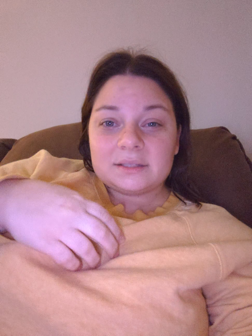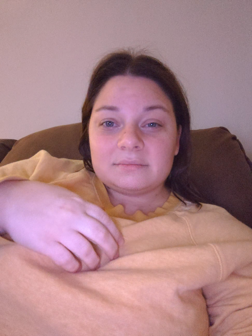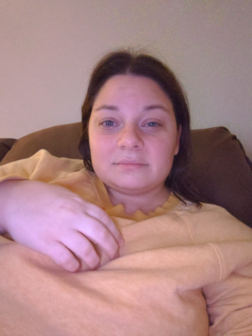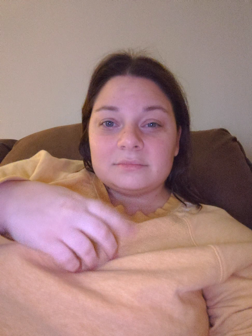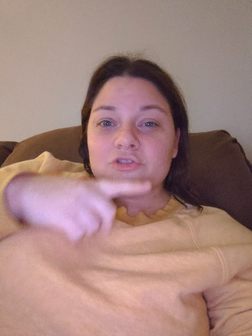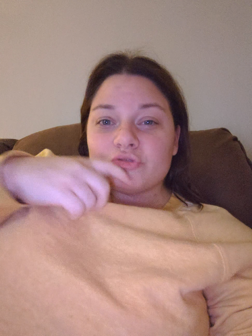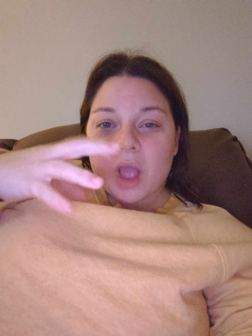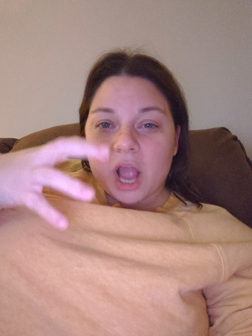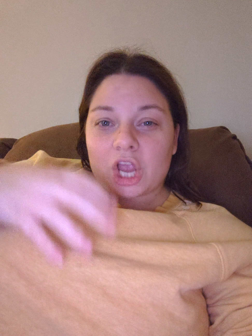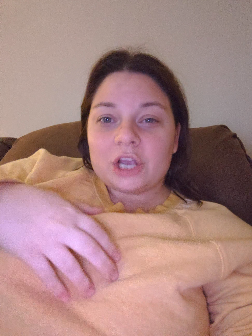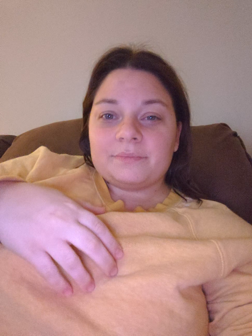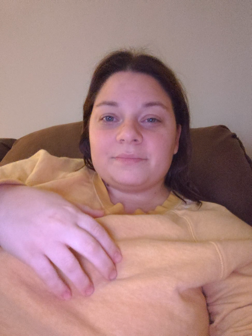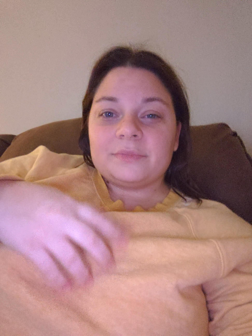dryer